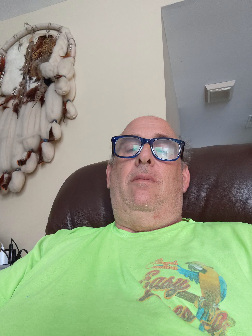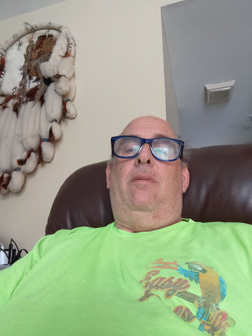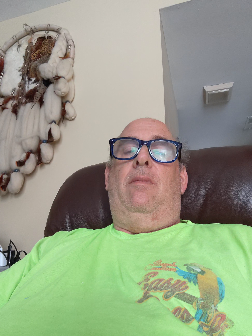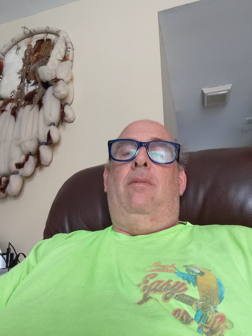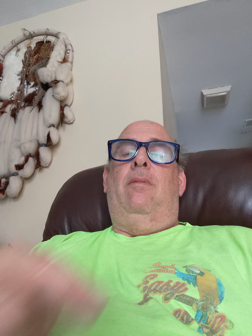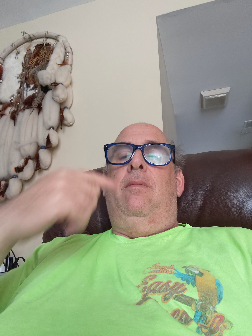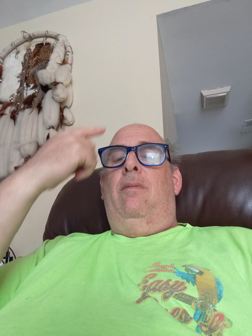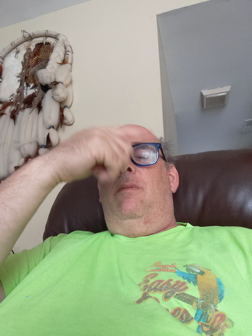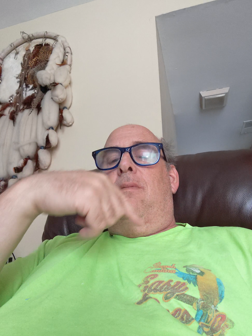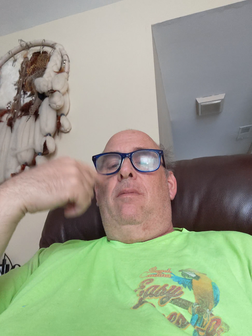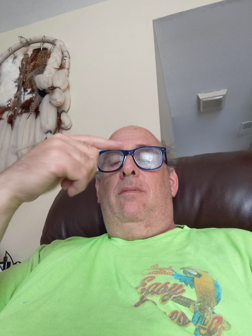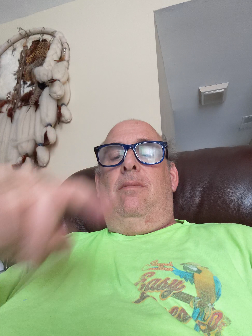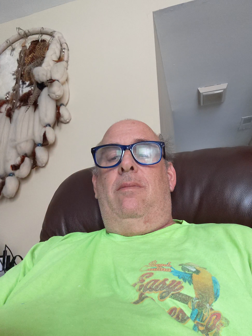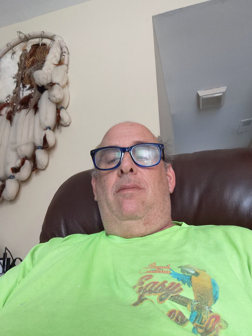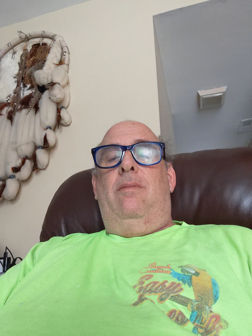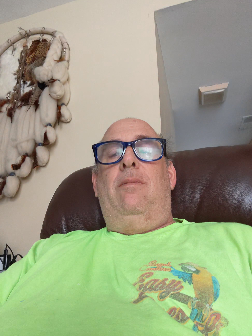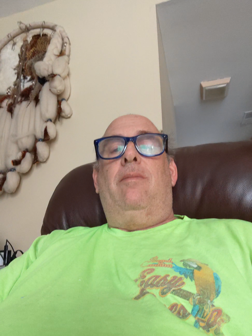face